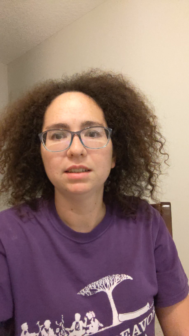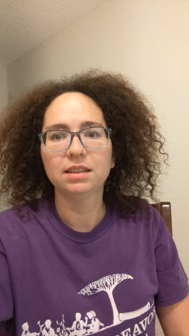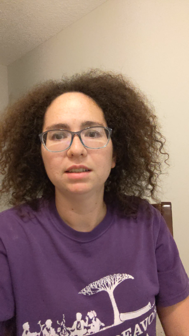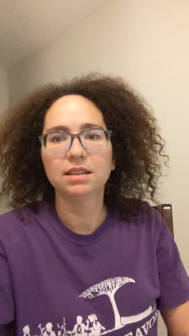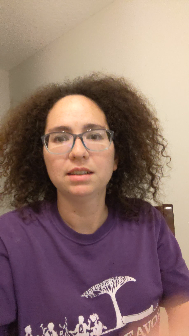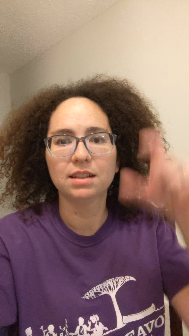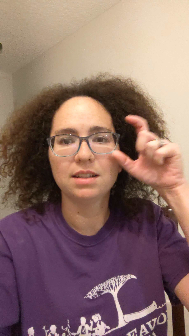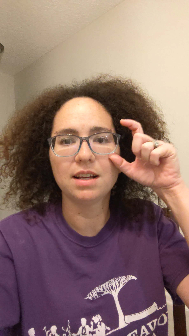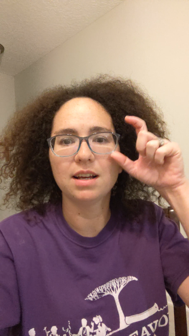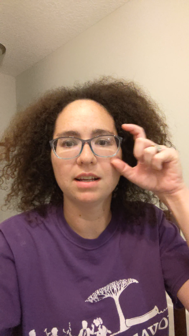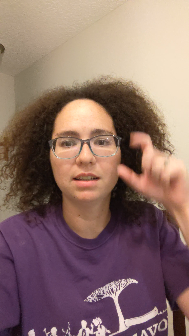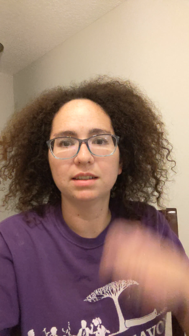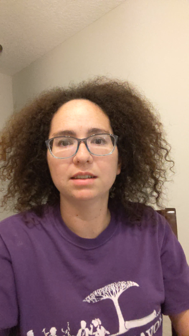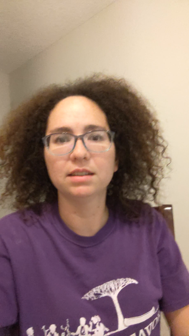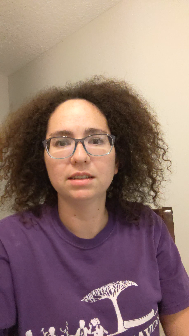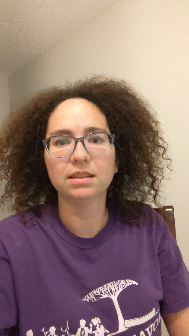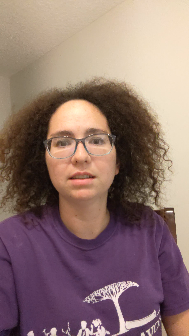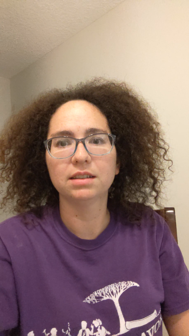glasses